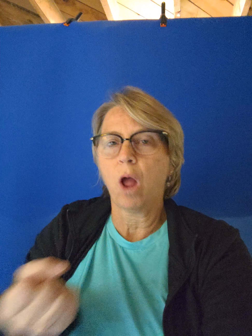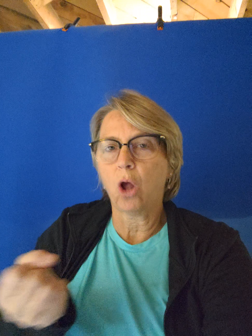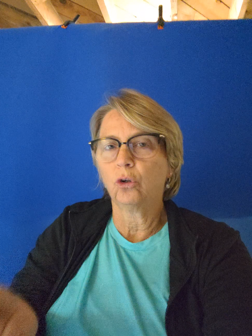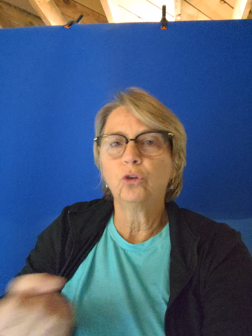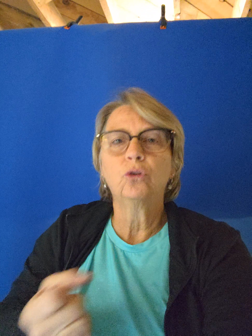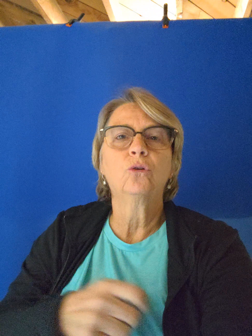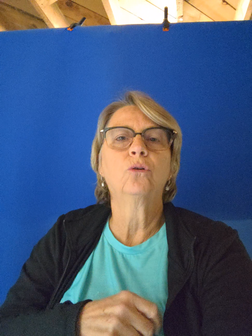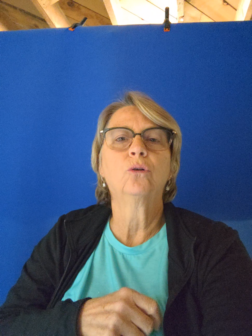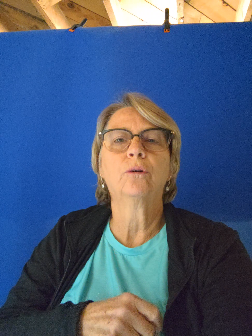drawer